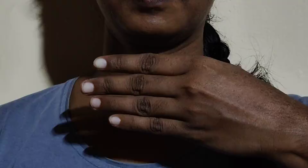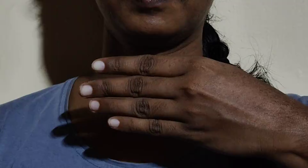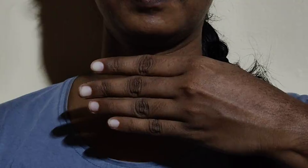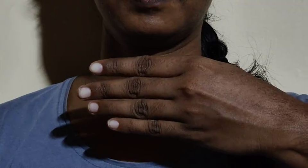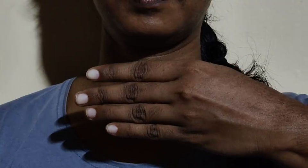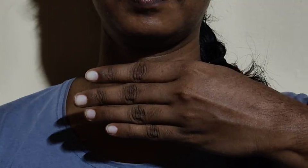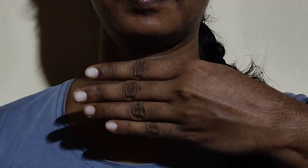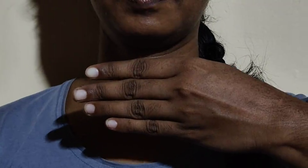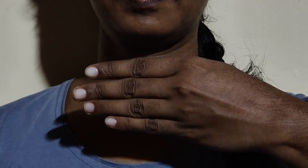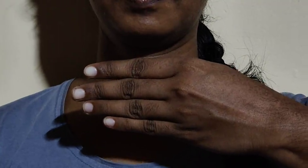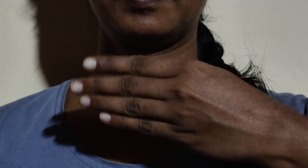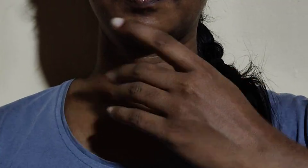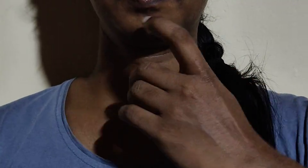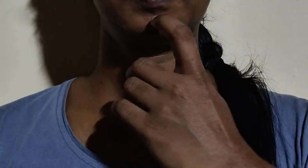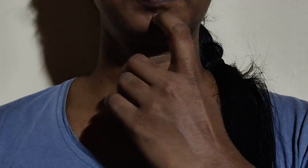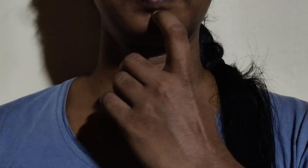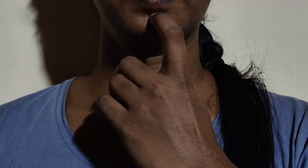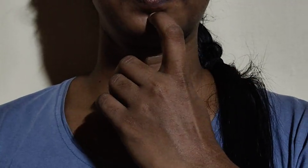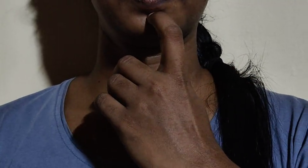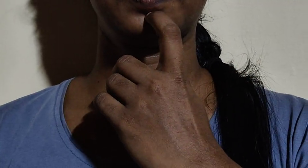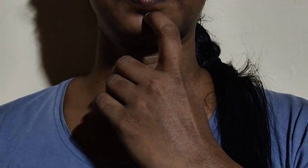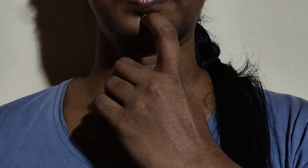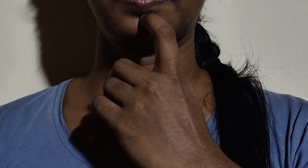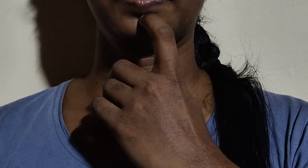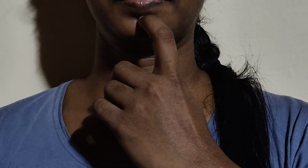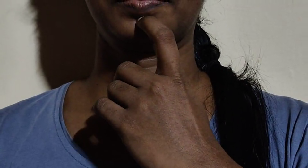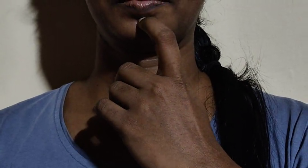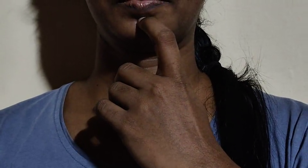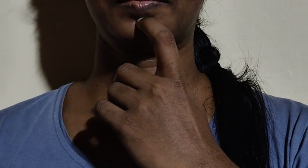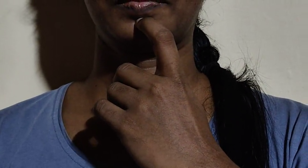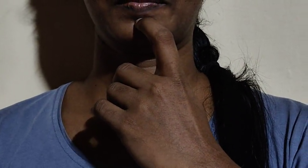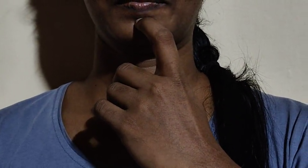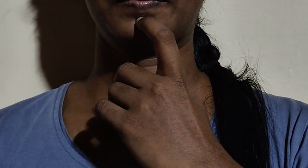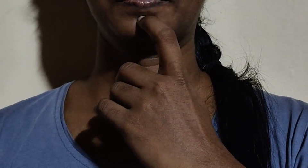അം